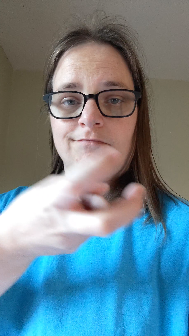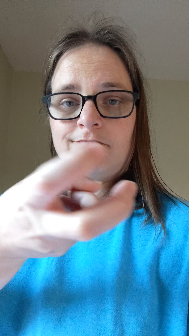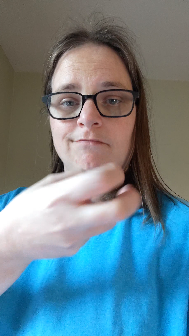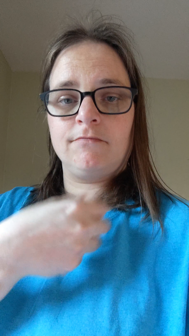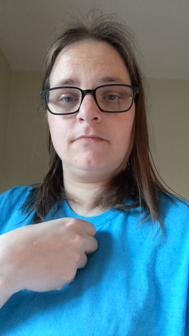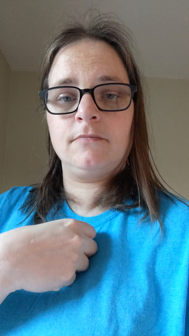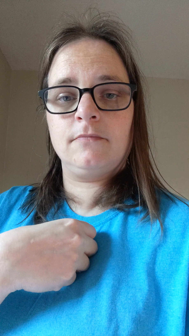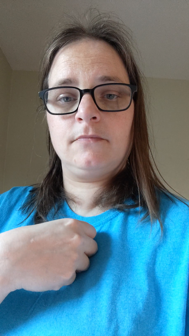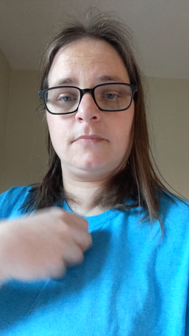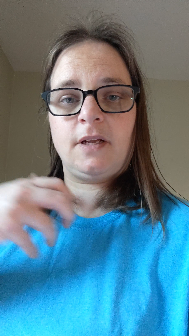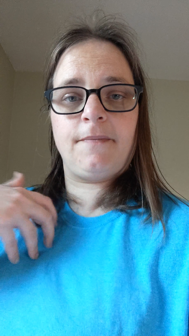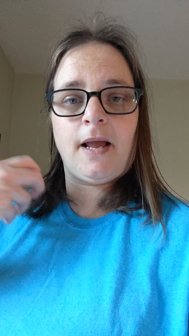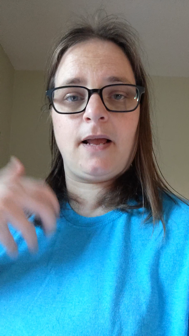monkey